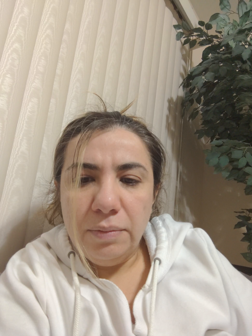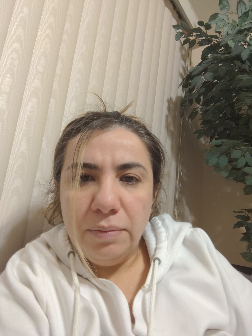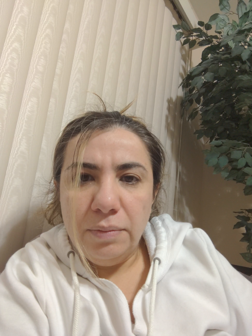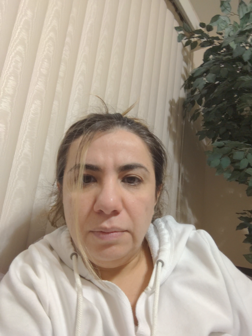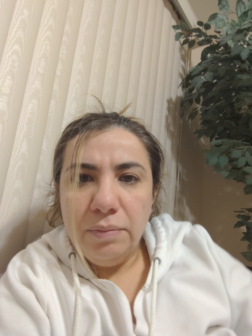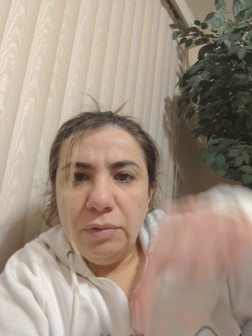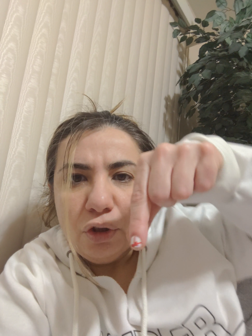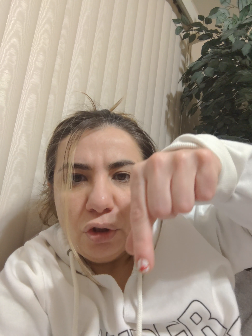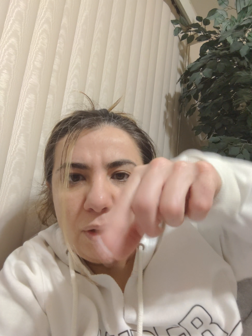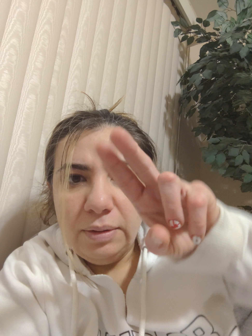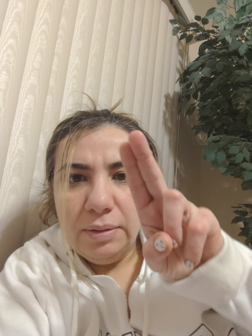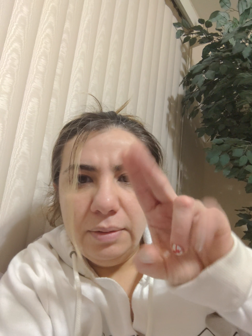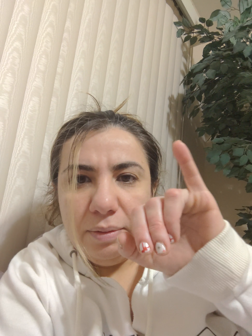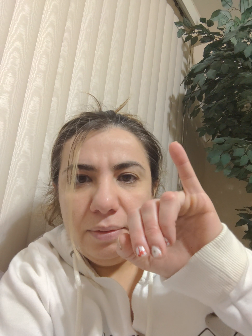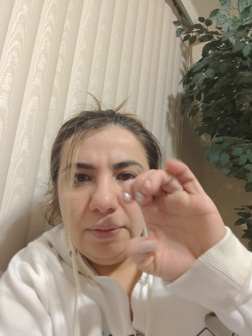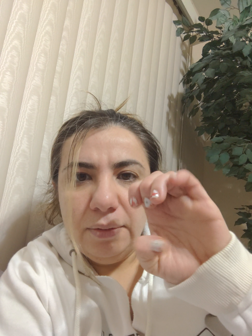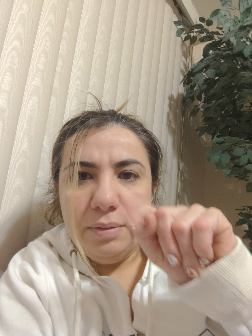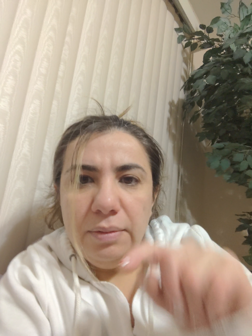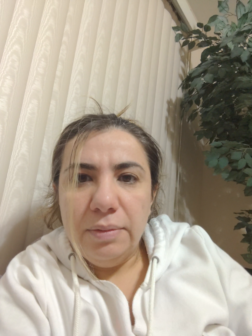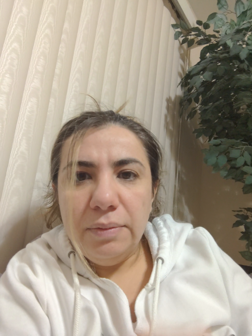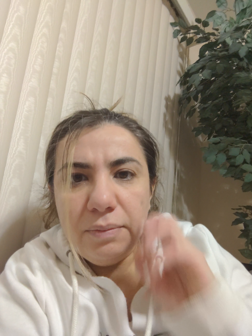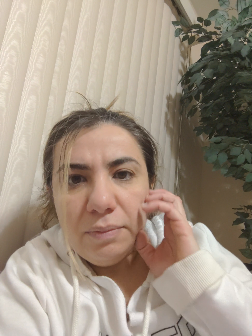quiet